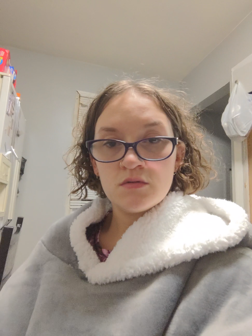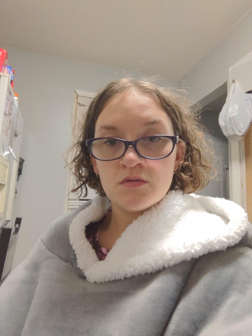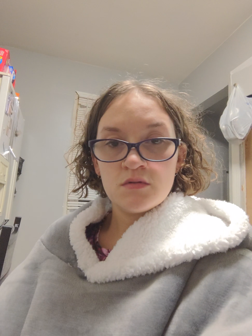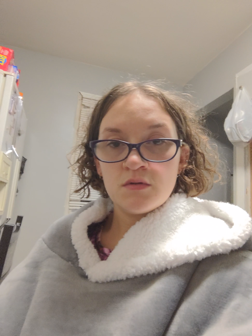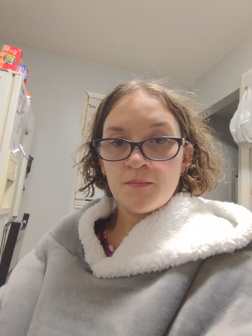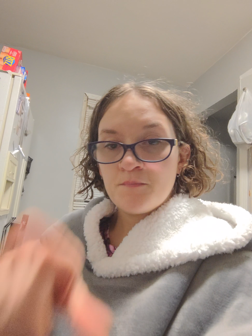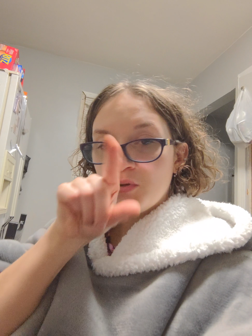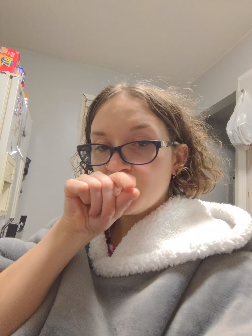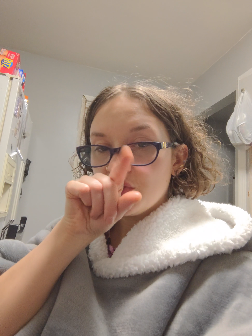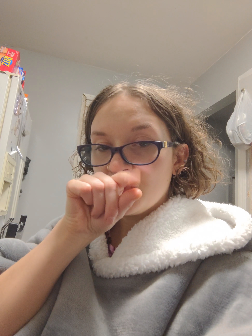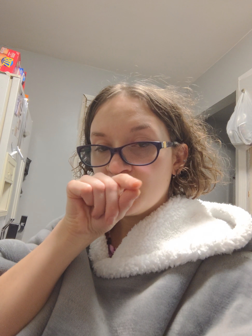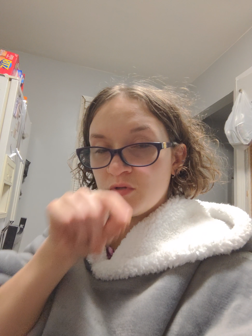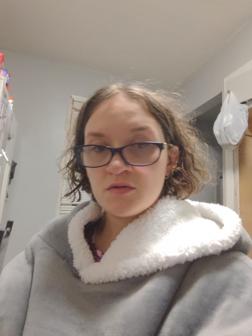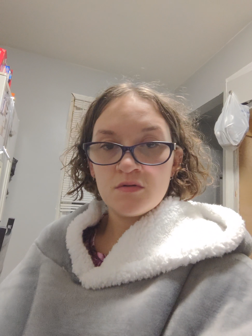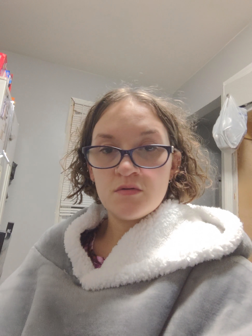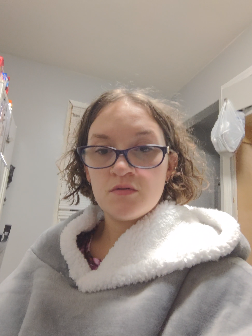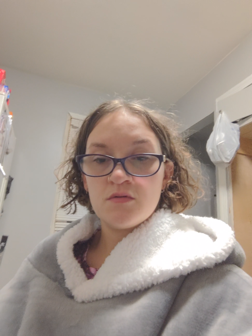bird